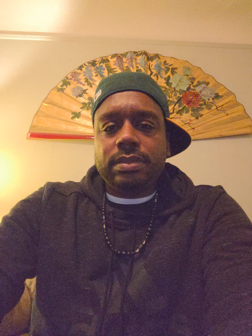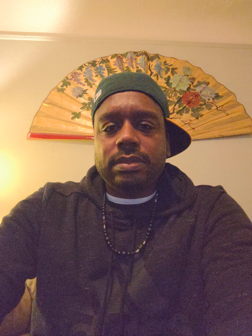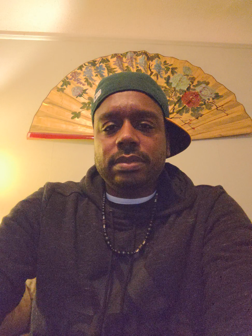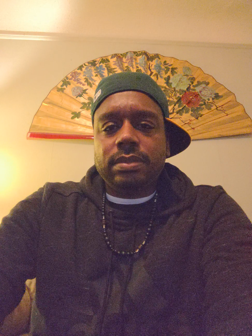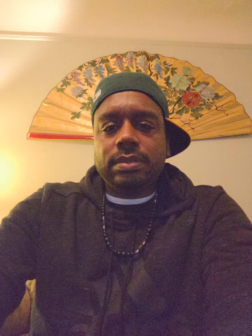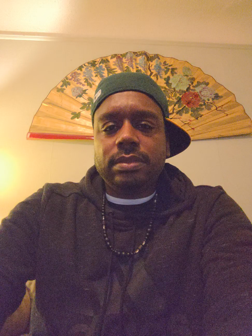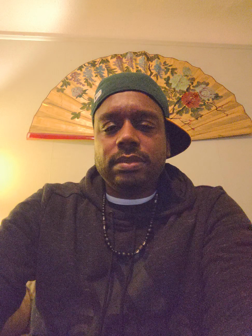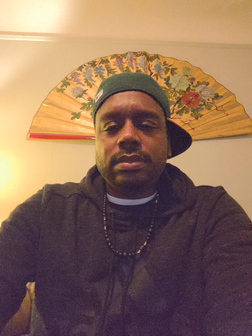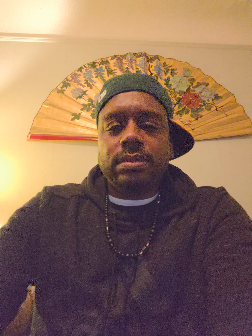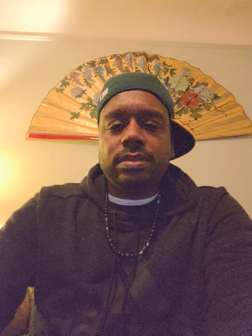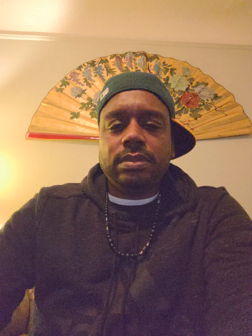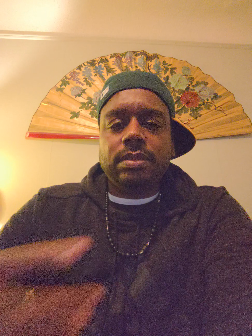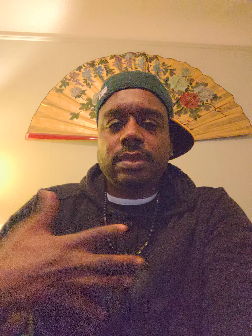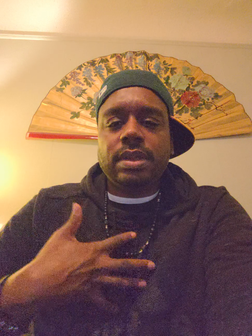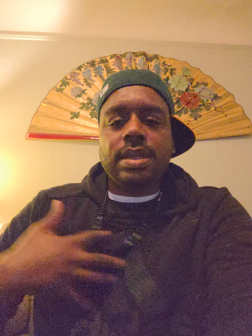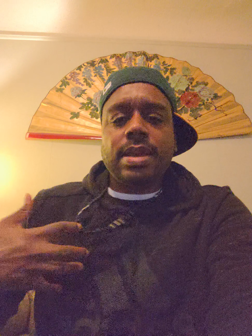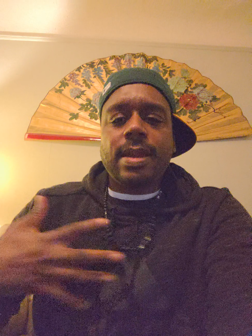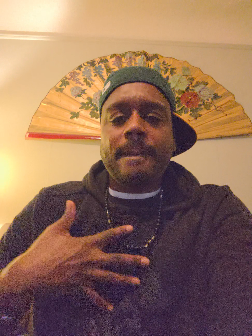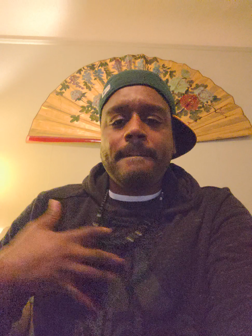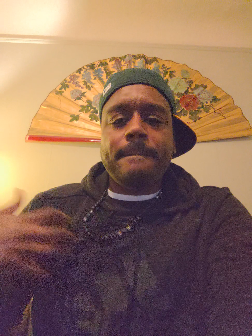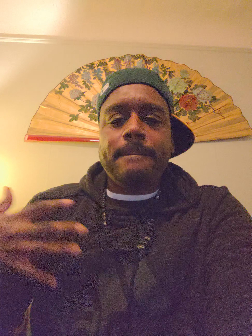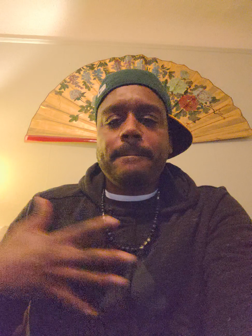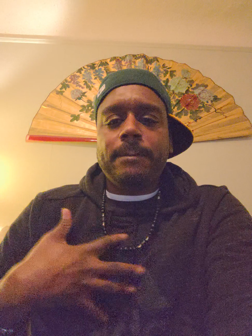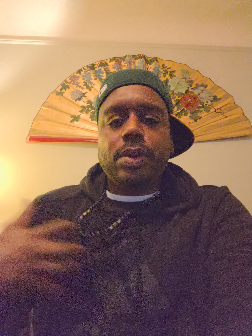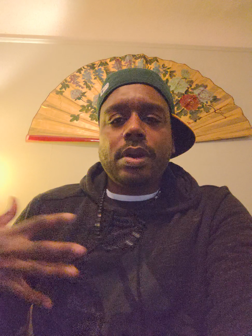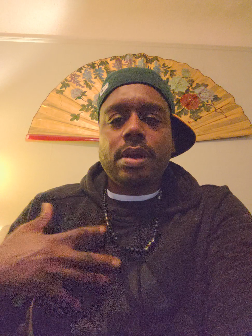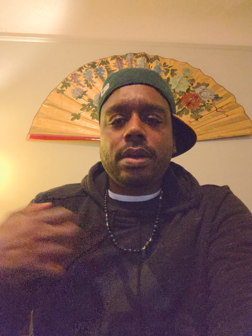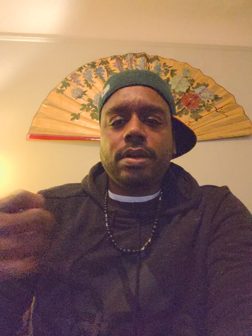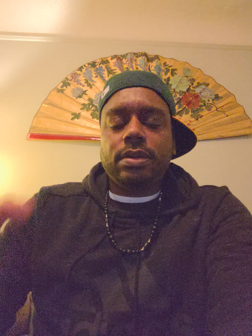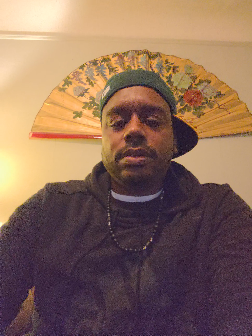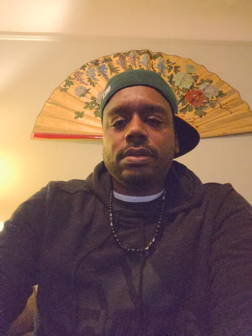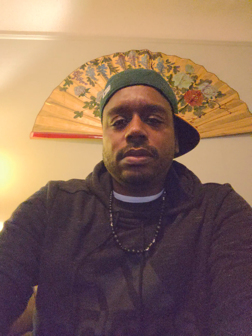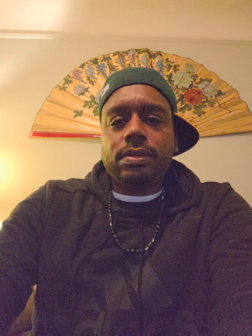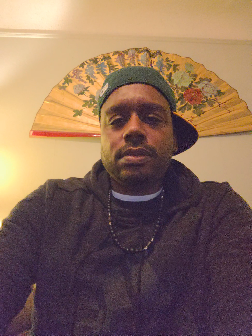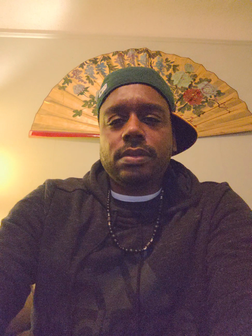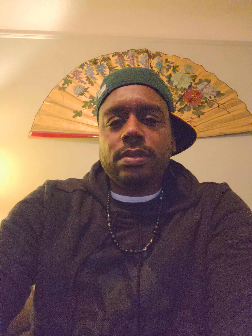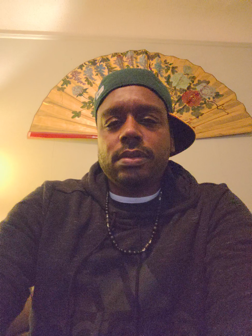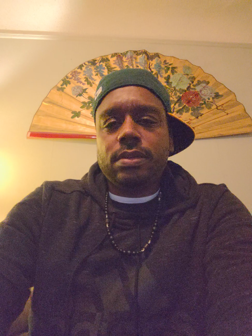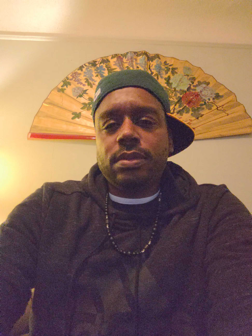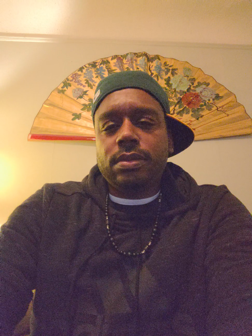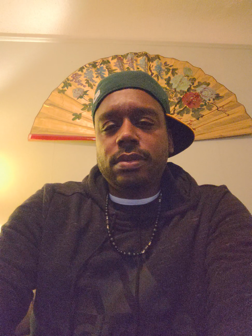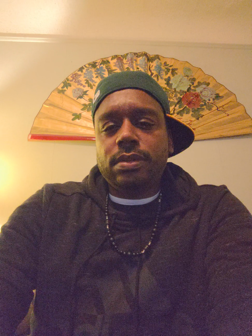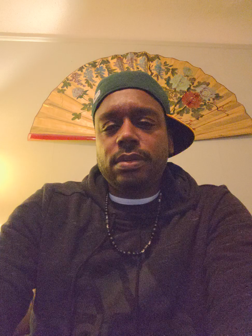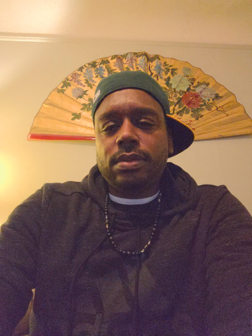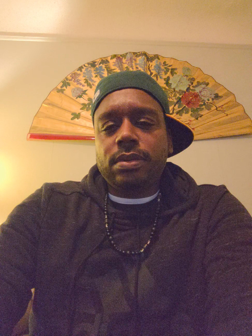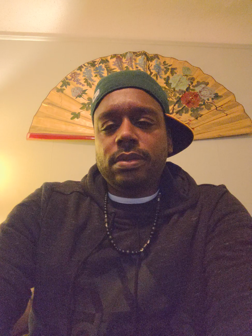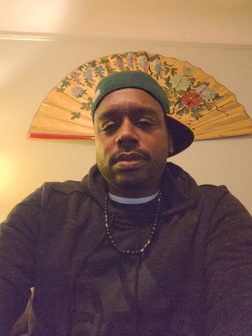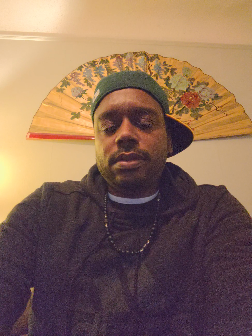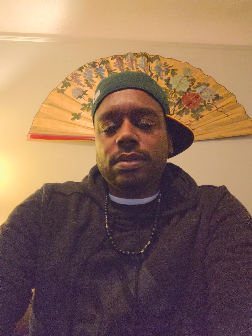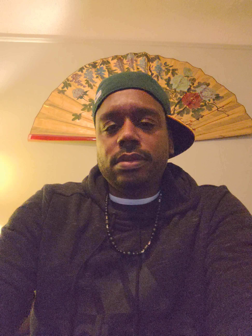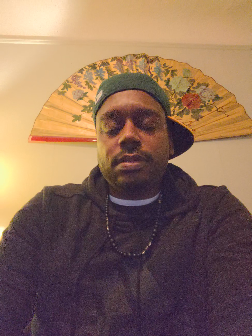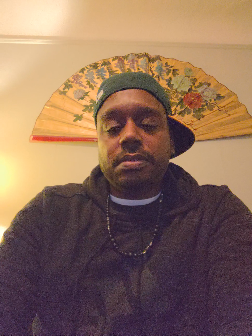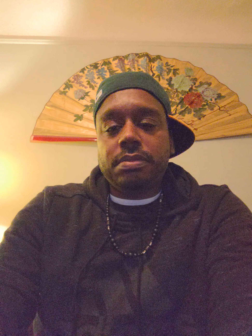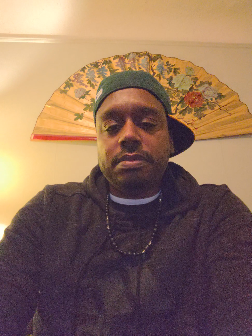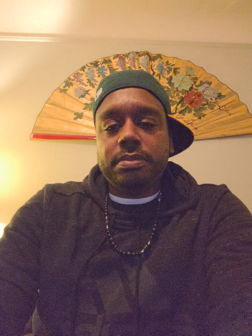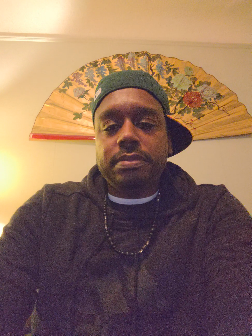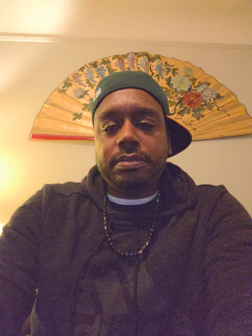zebra